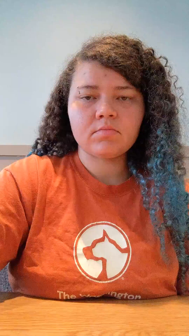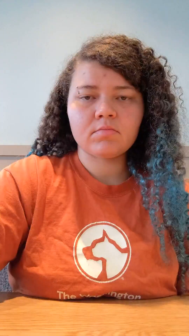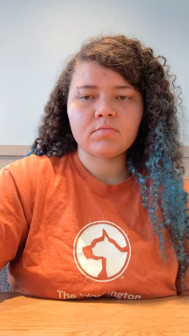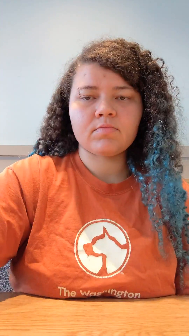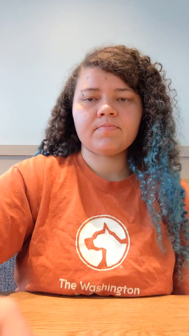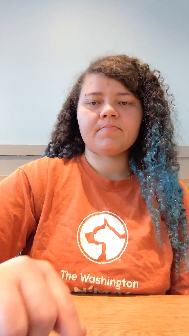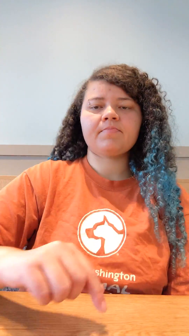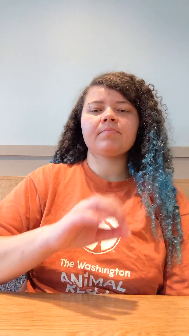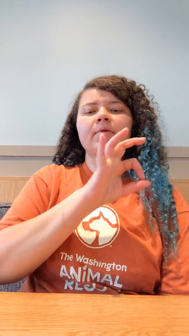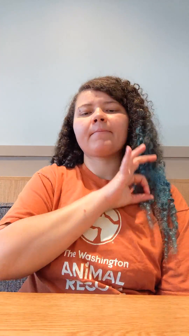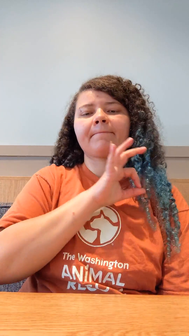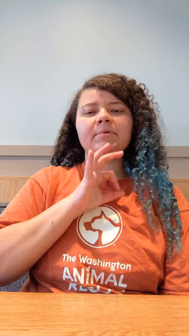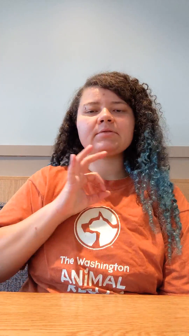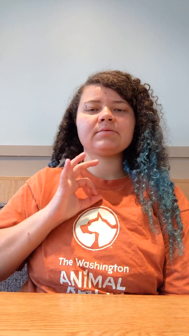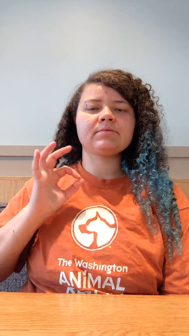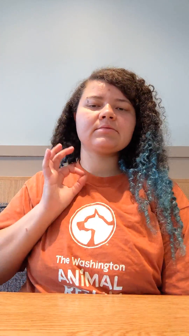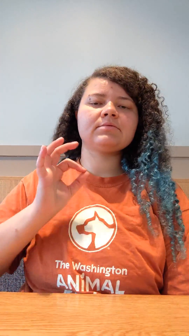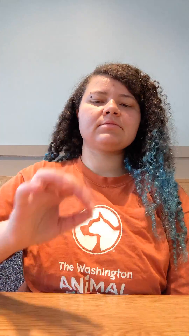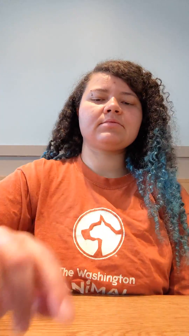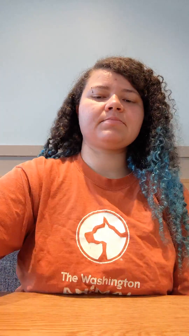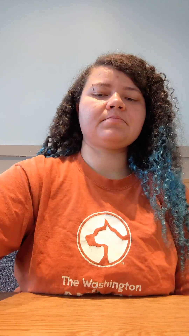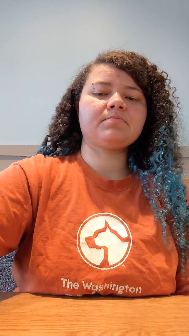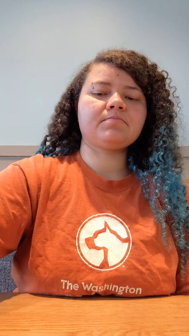beads